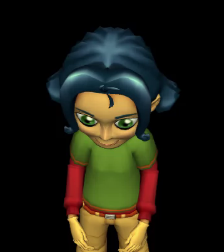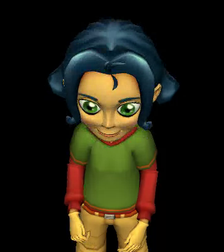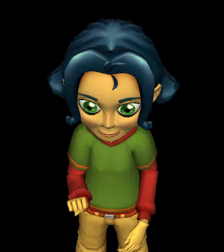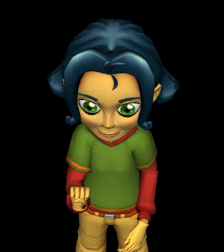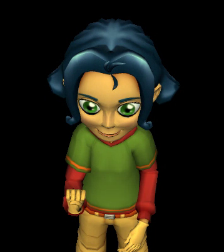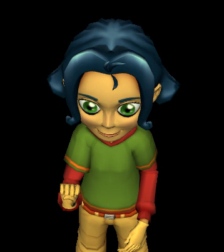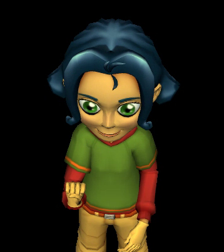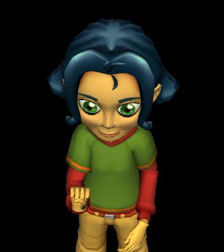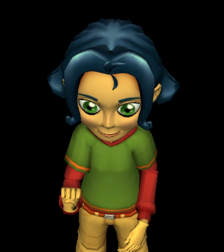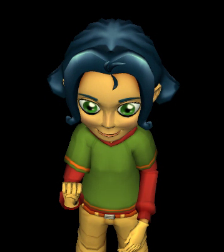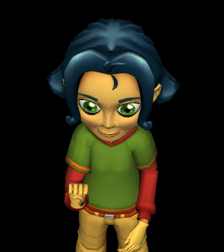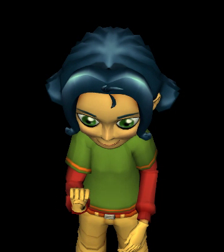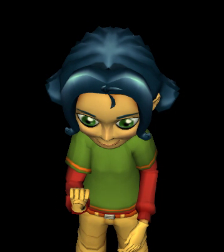السبت